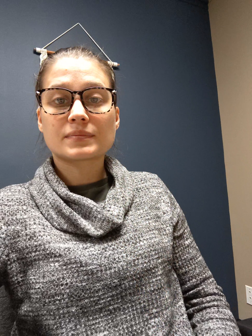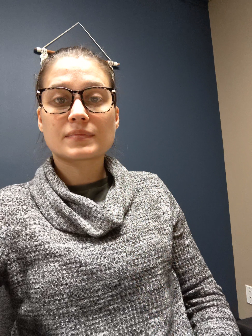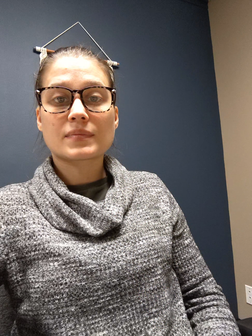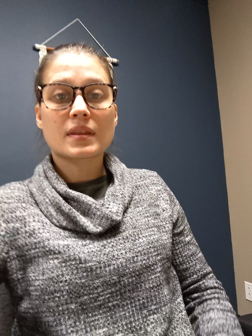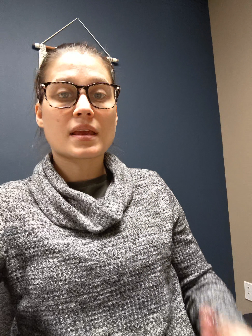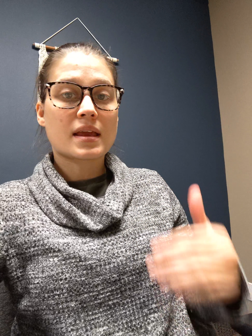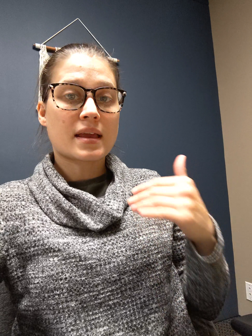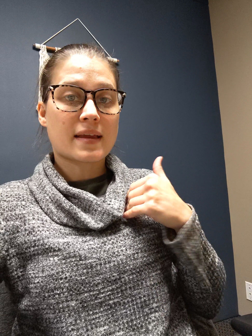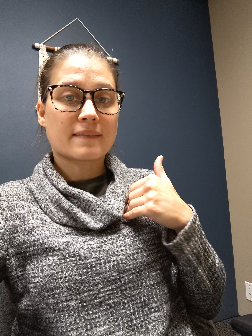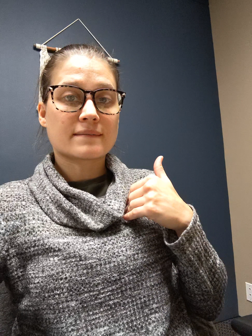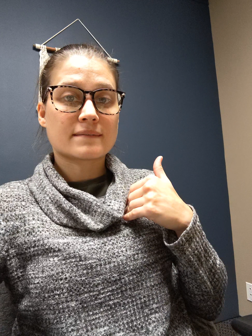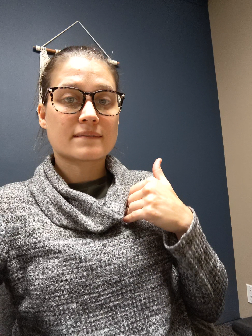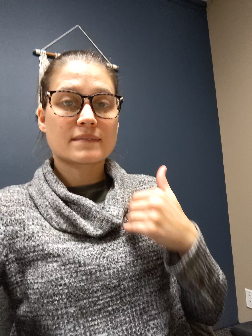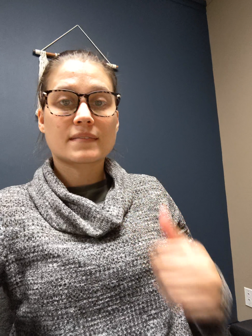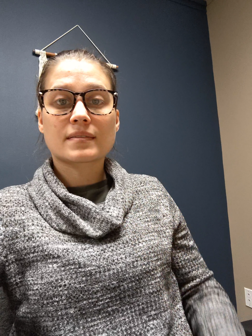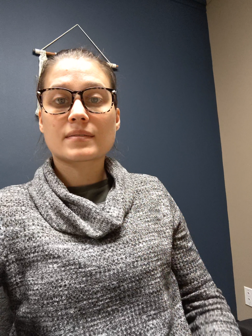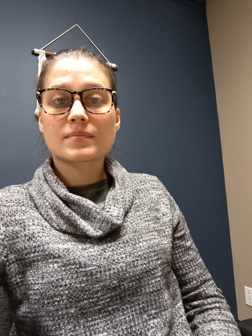have